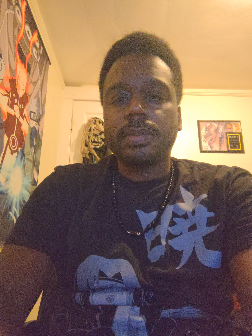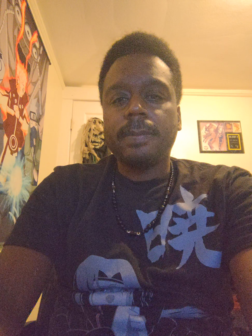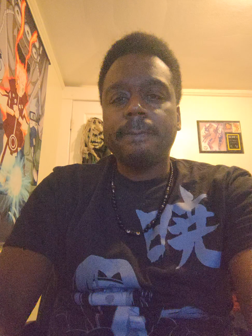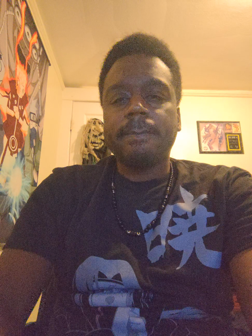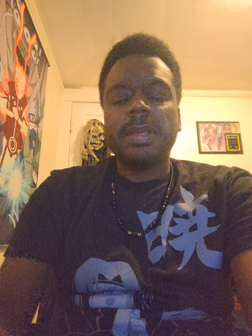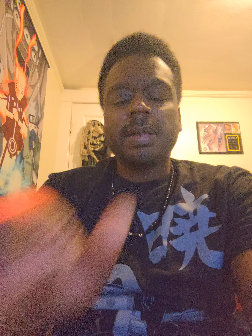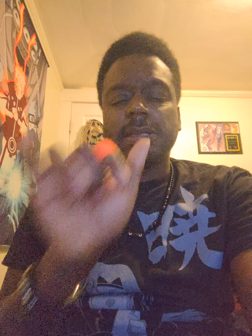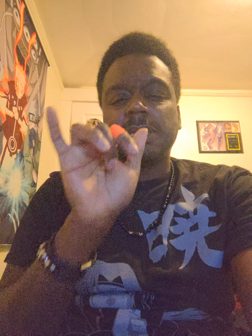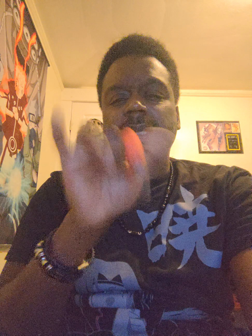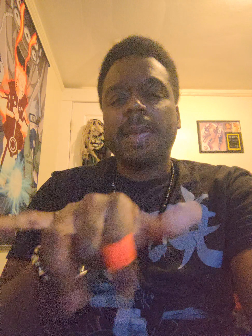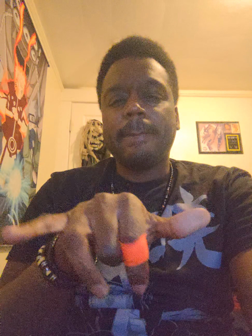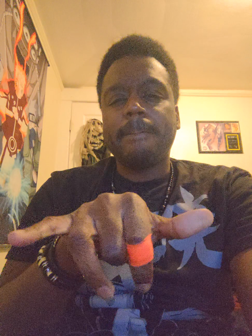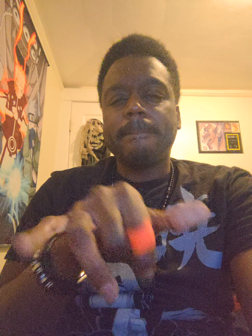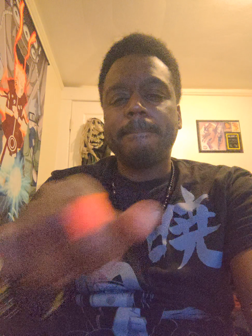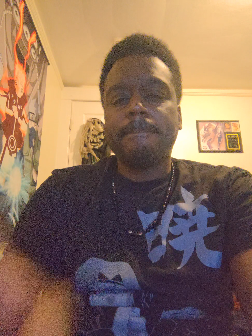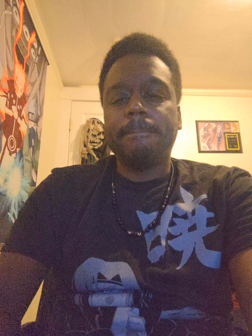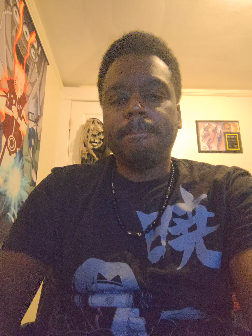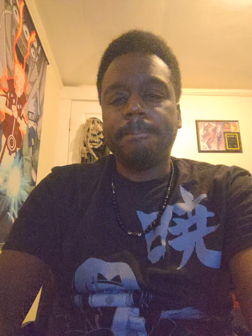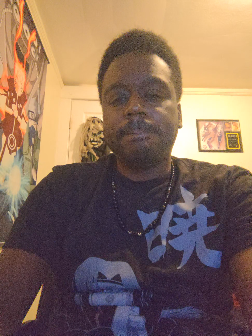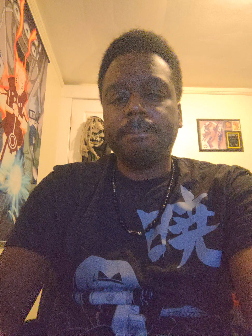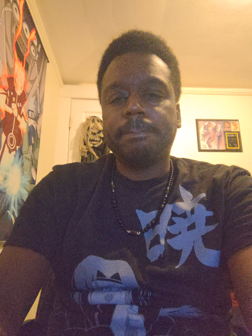same